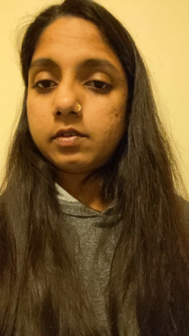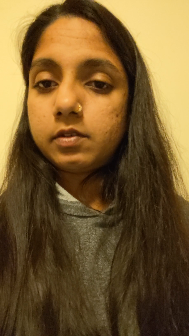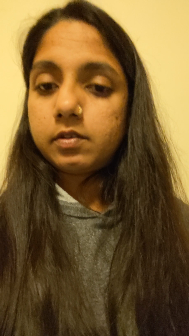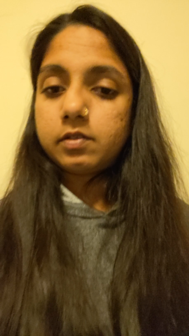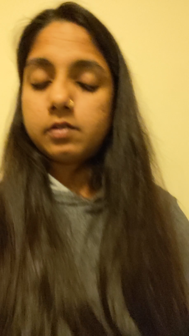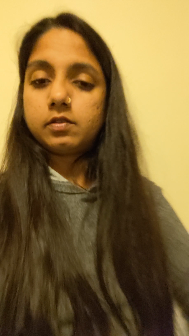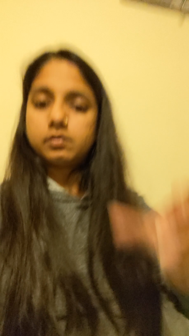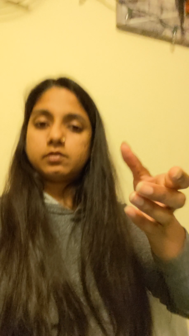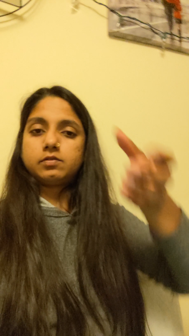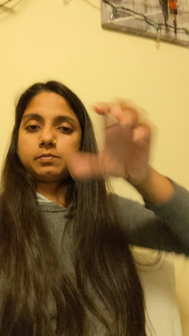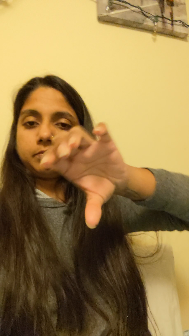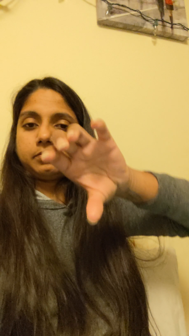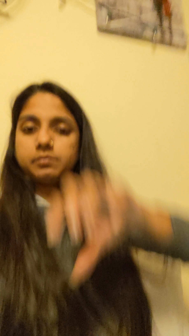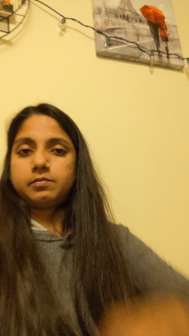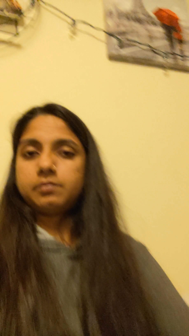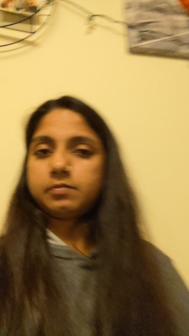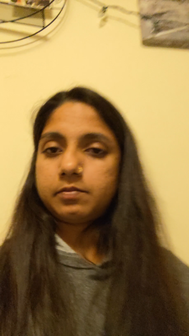dump